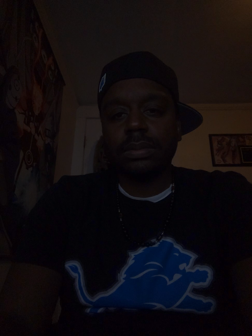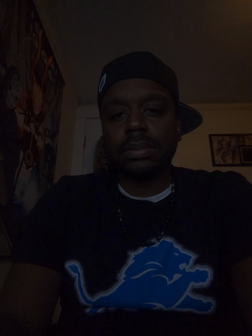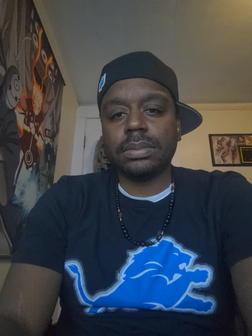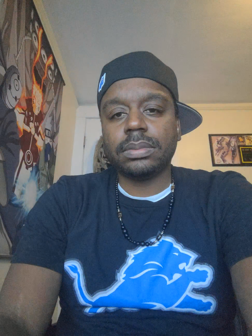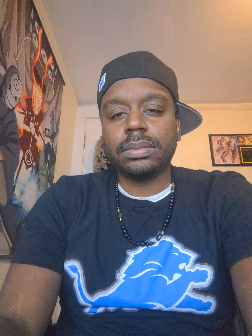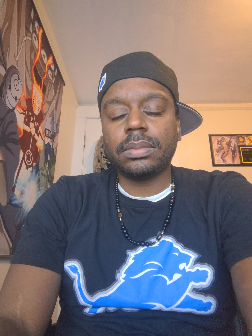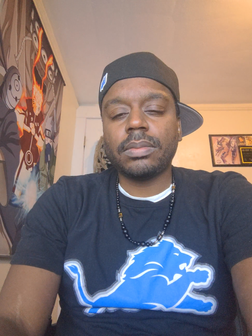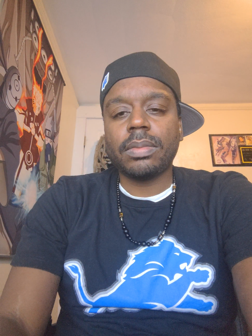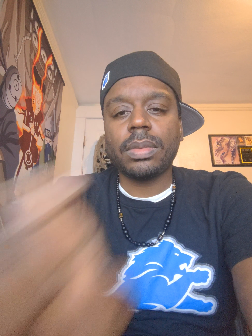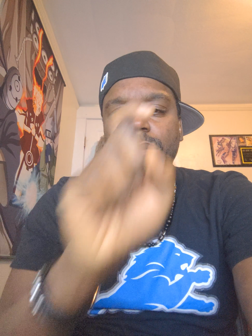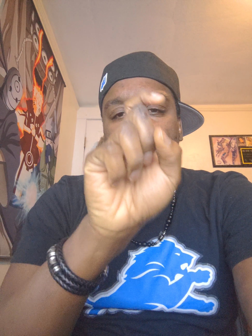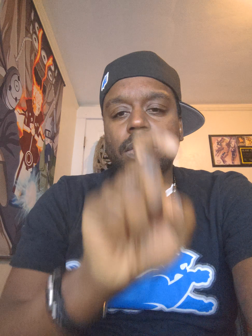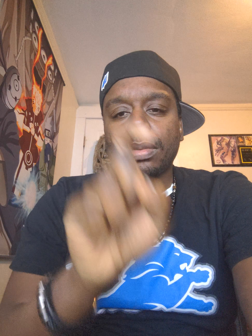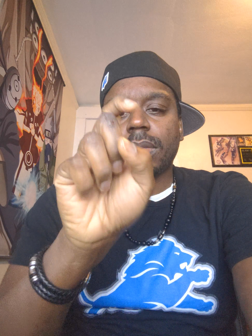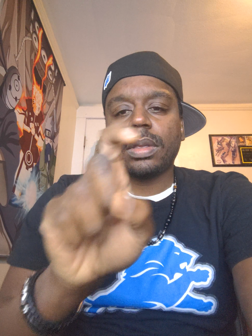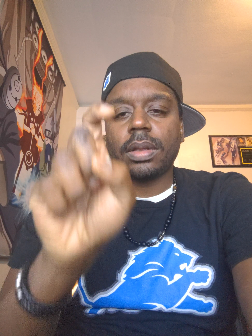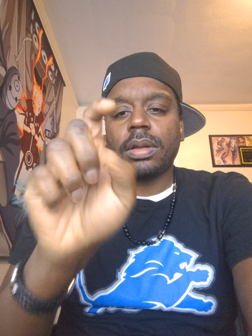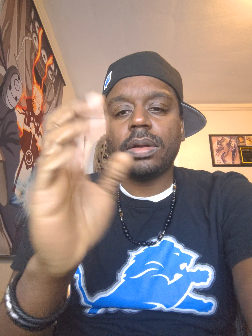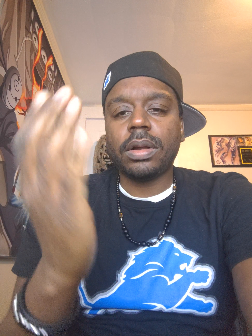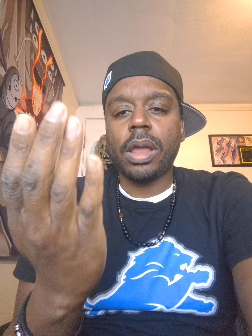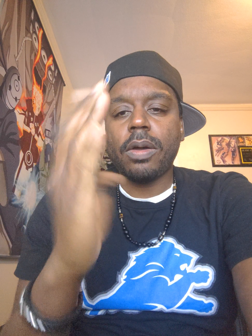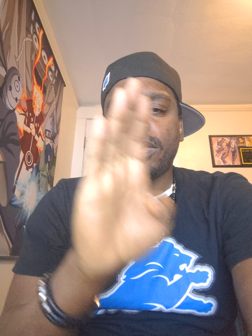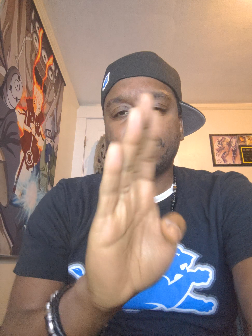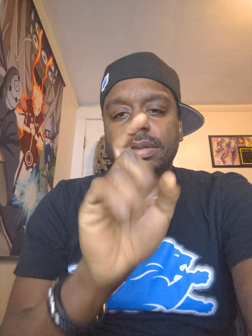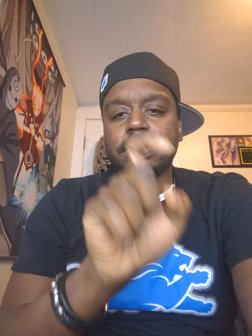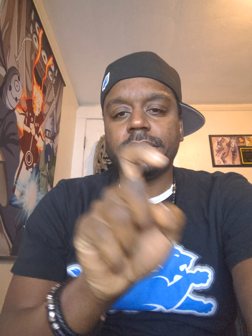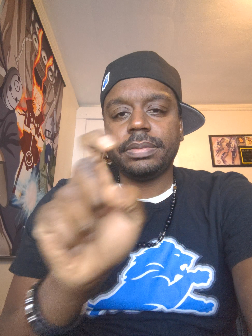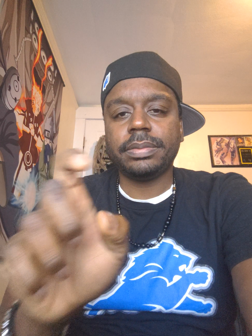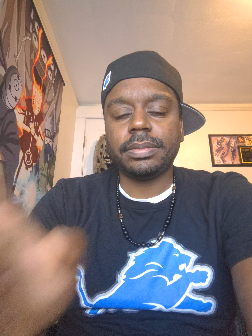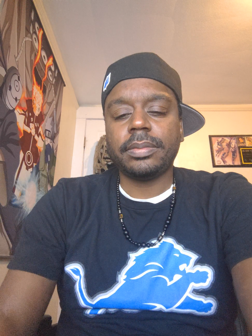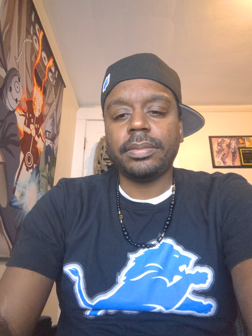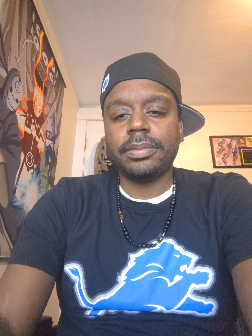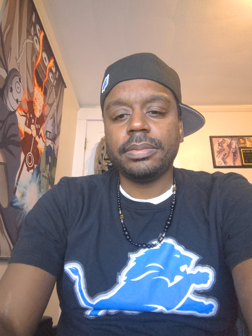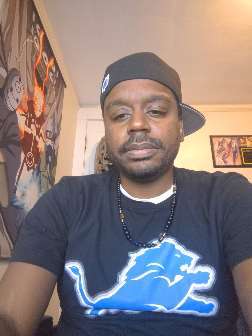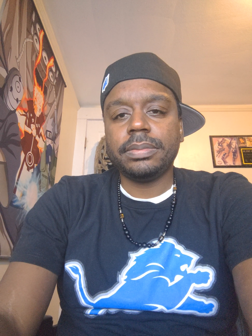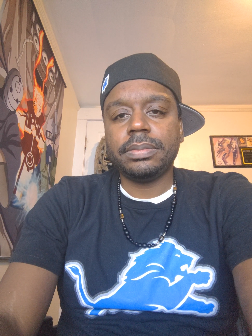closet